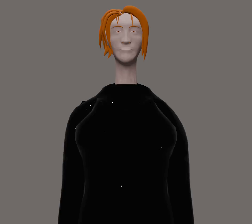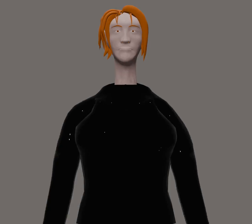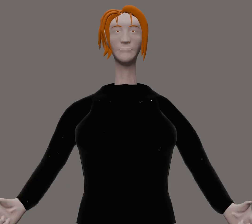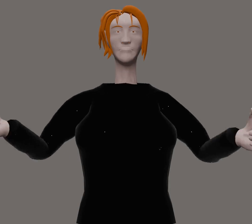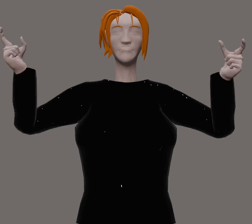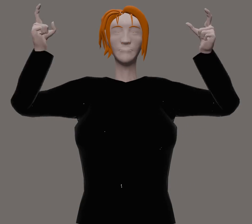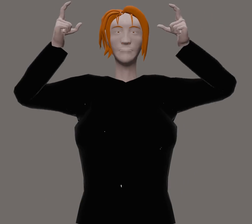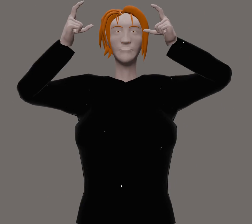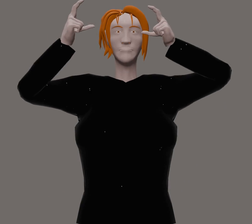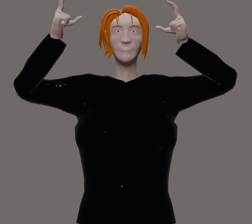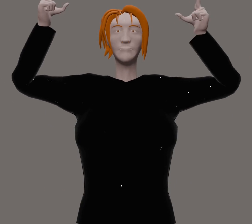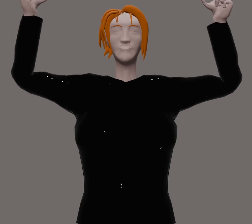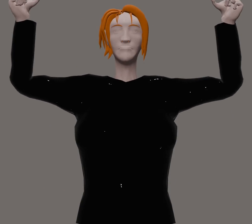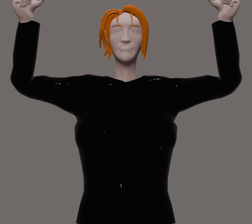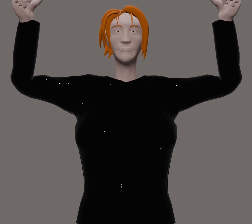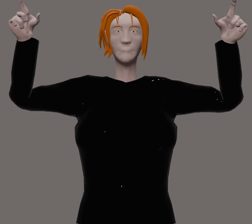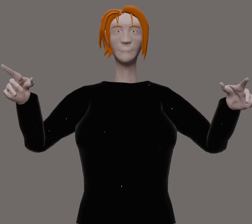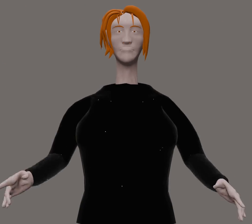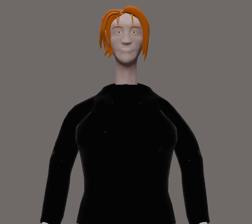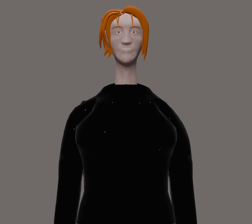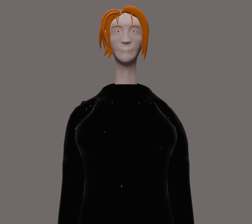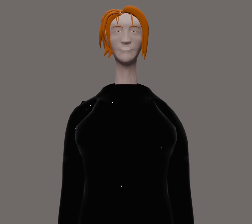Big Headed